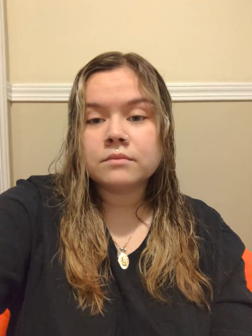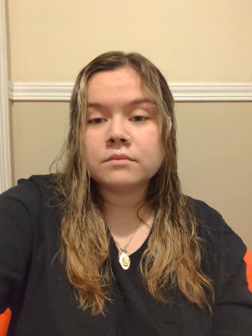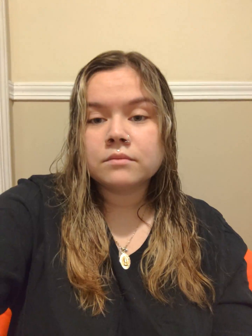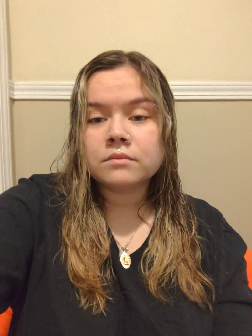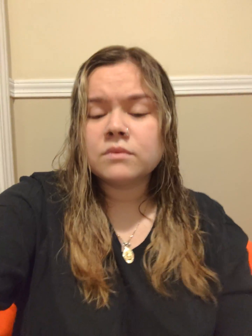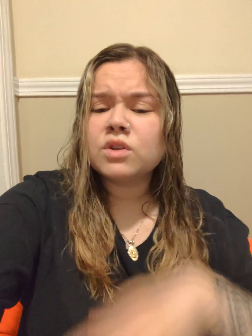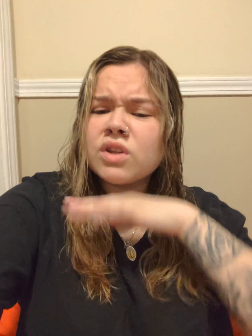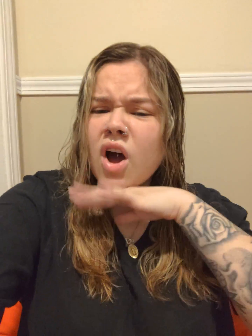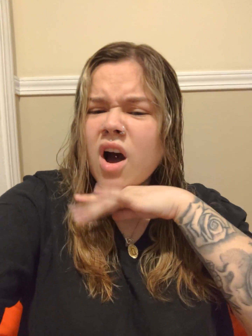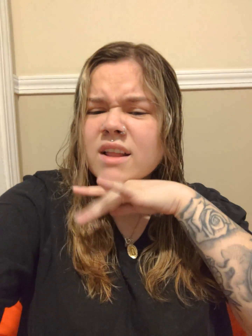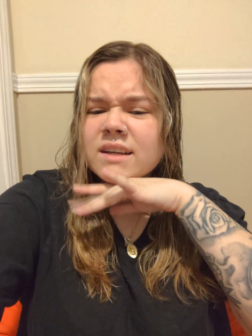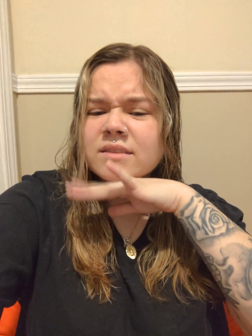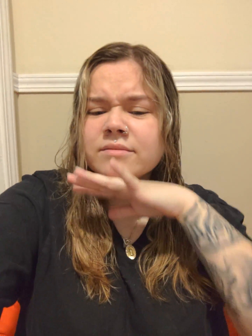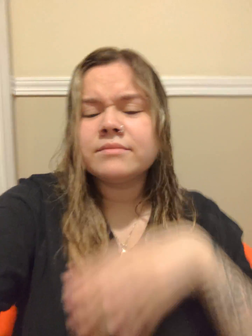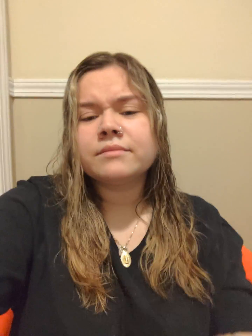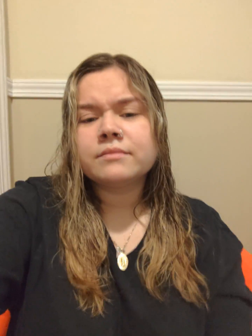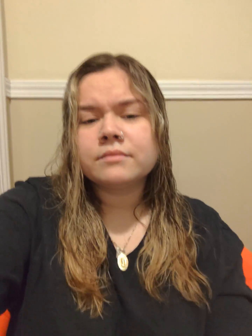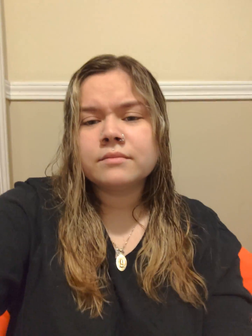naughty